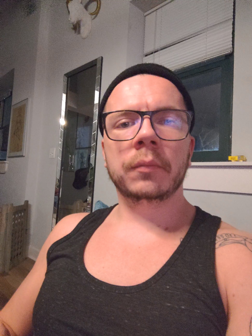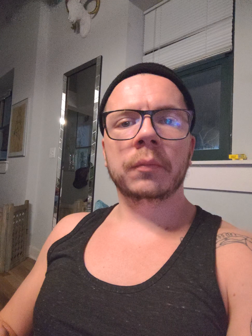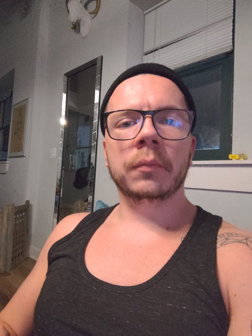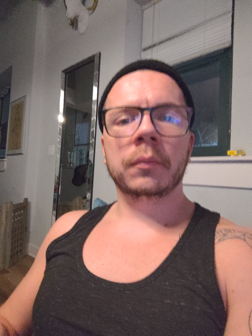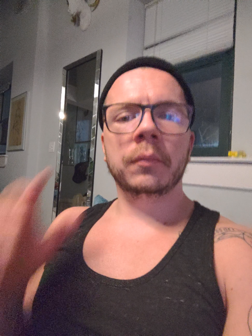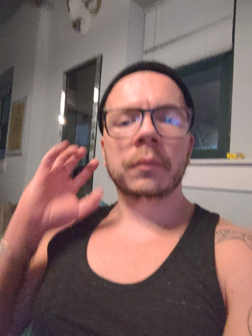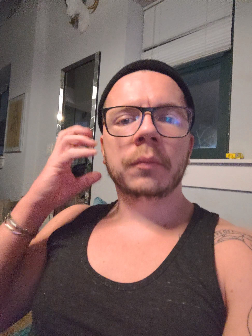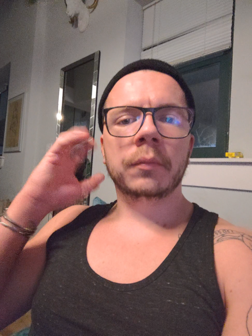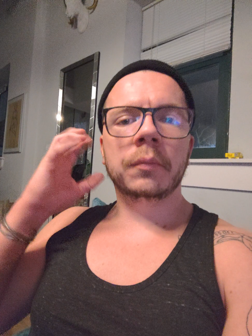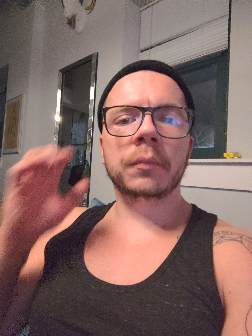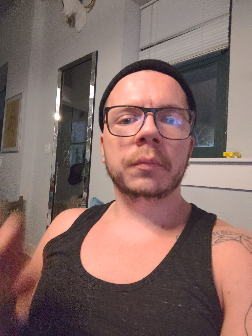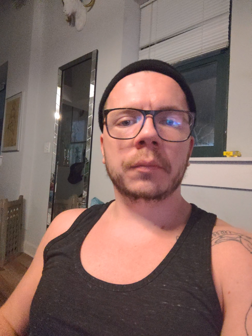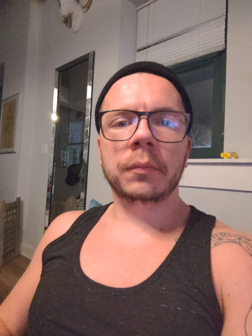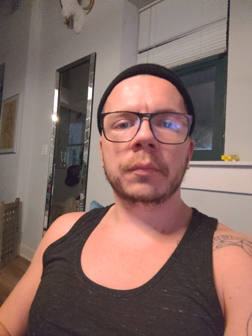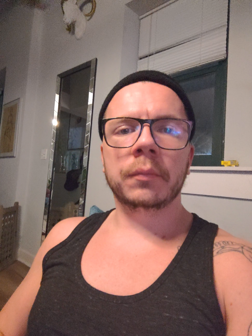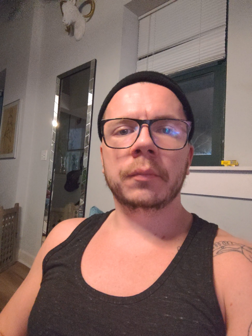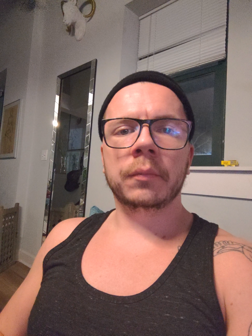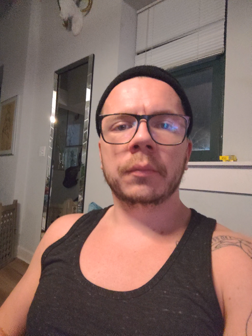radio